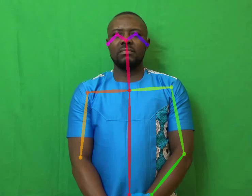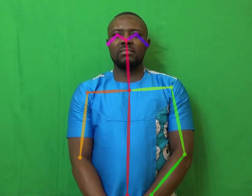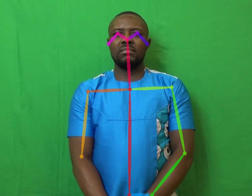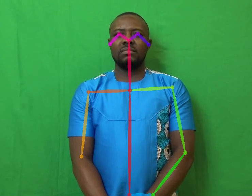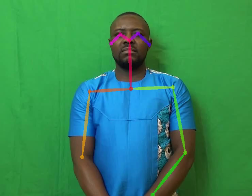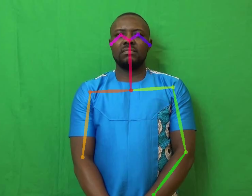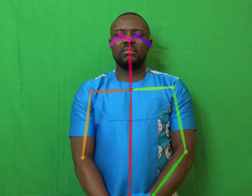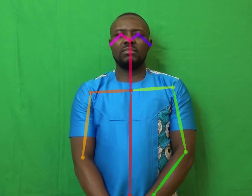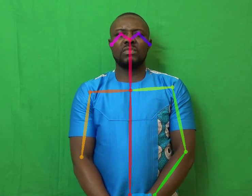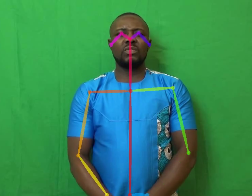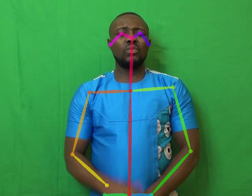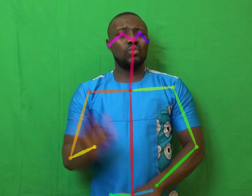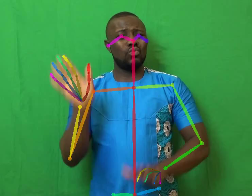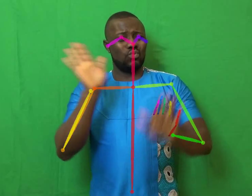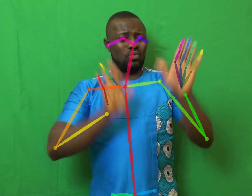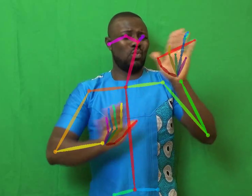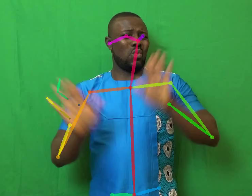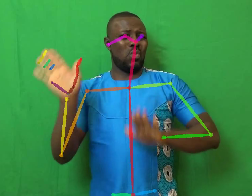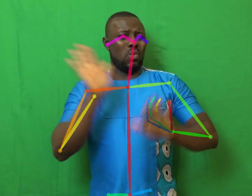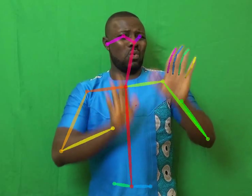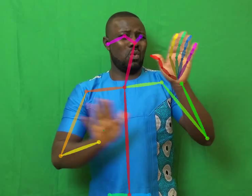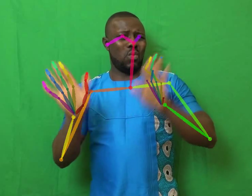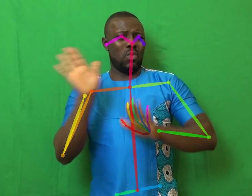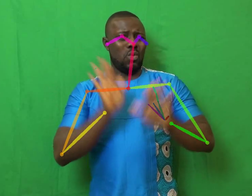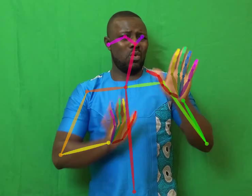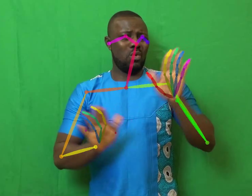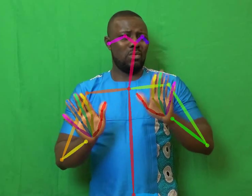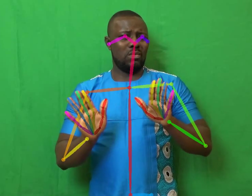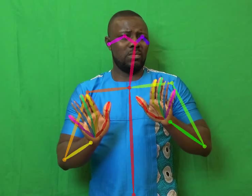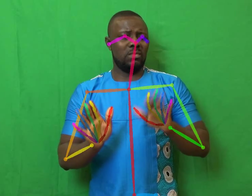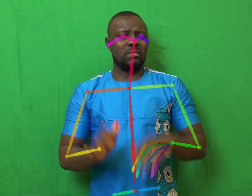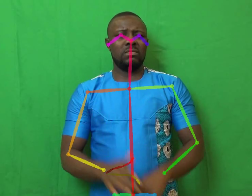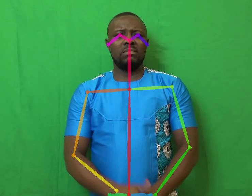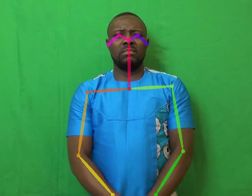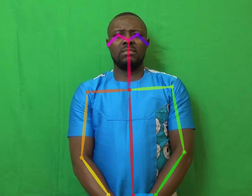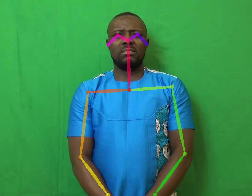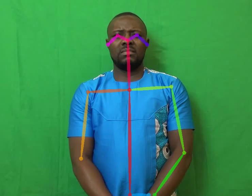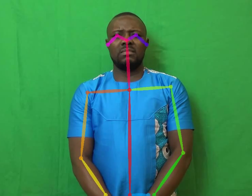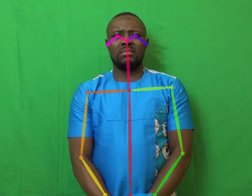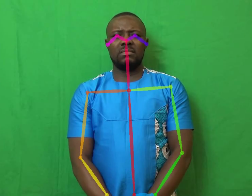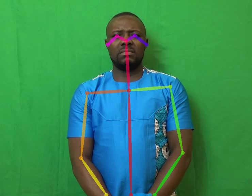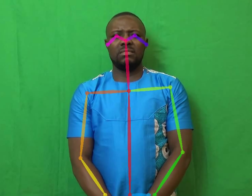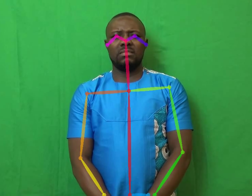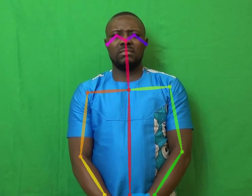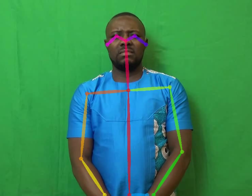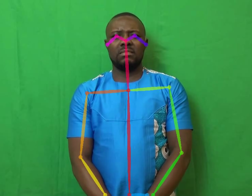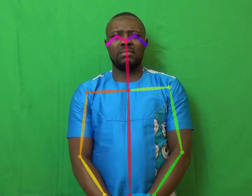trouble